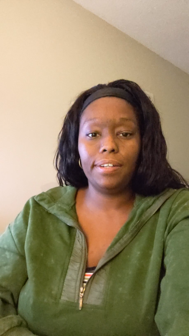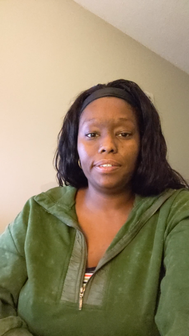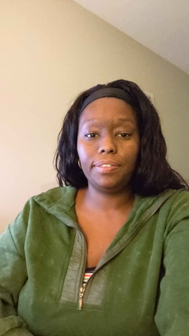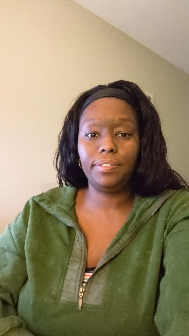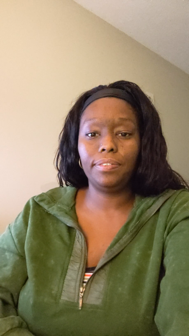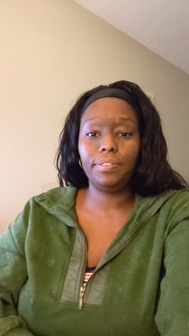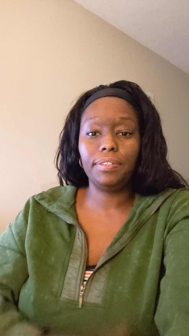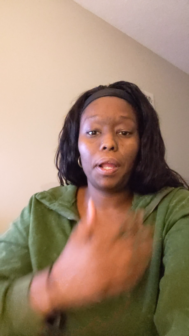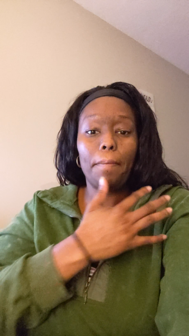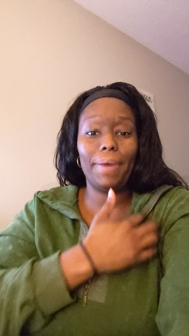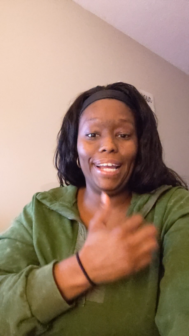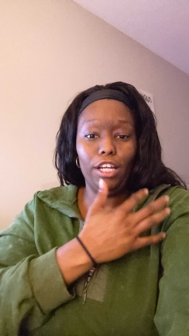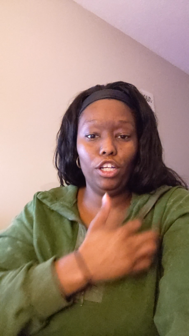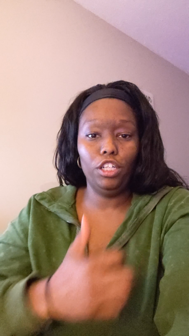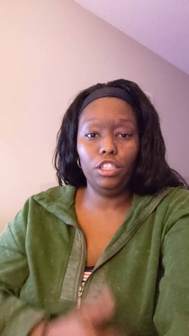bear